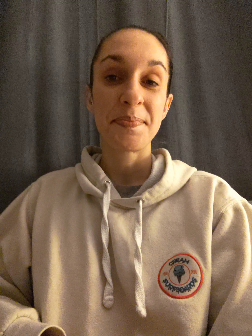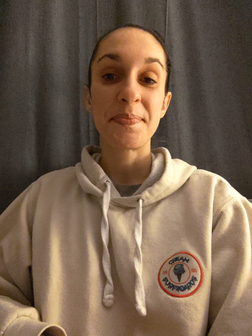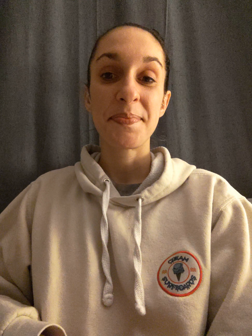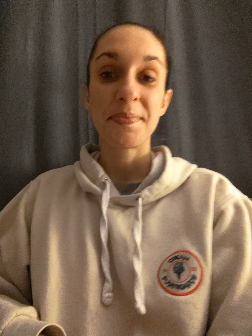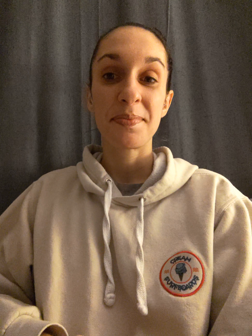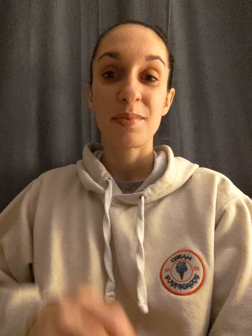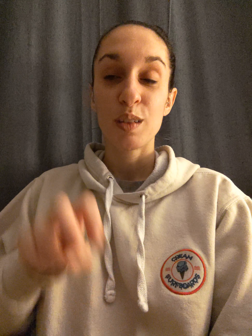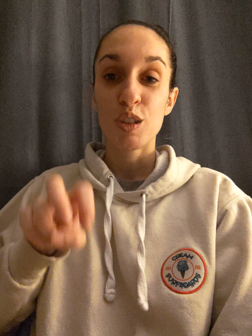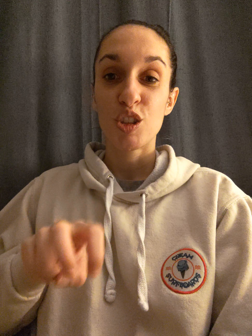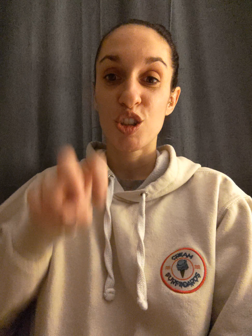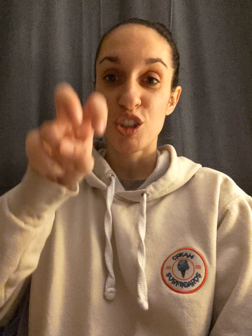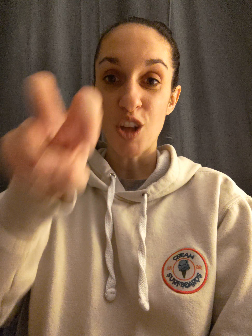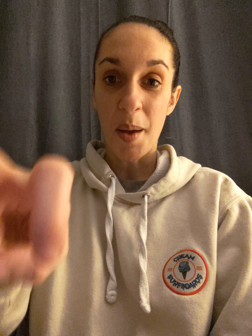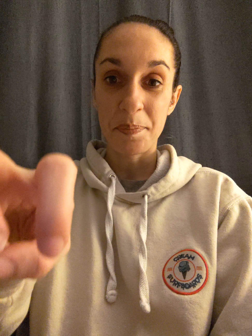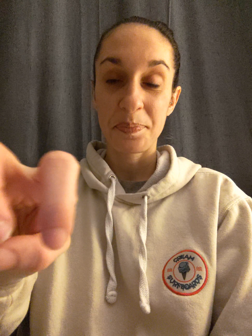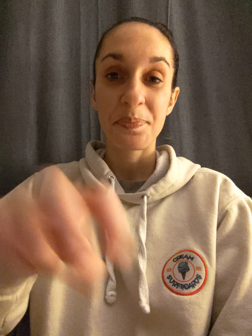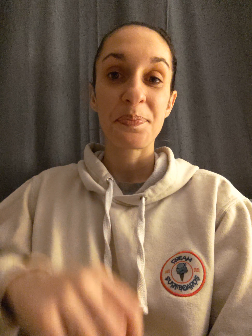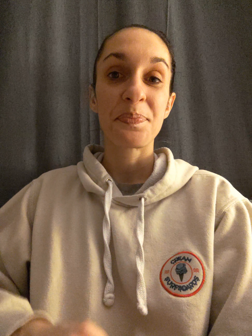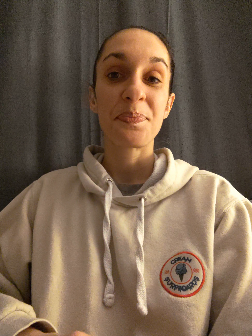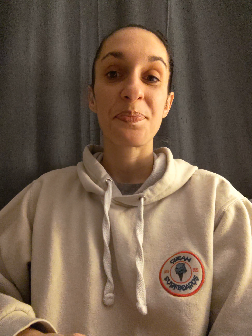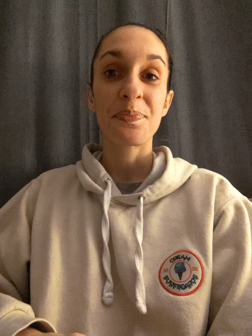jump